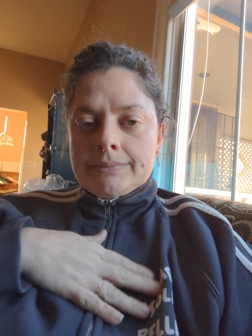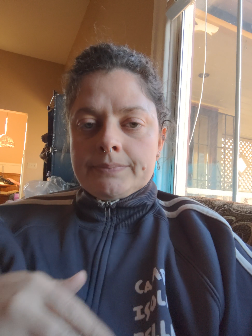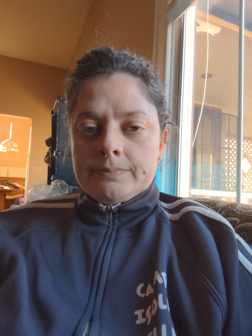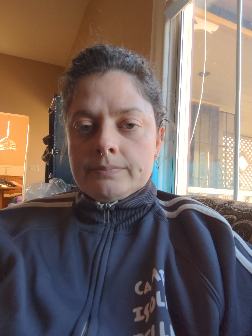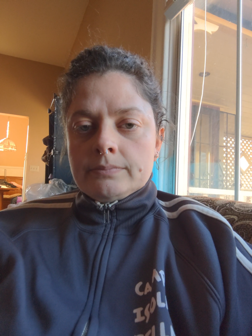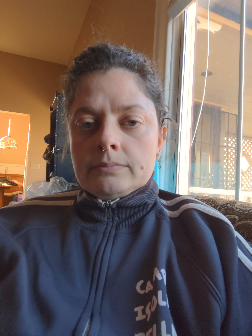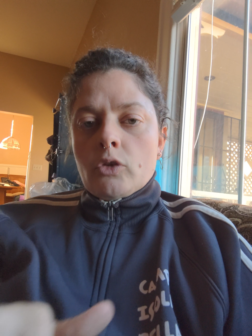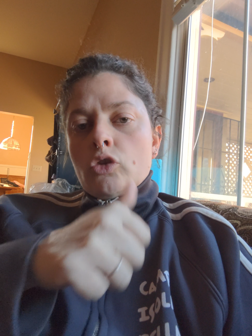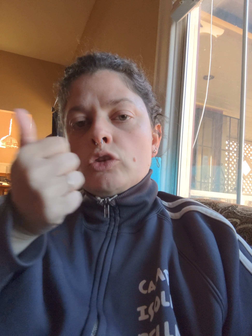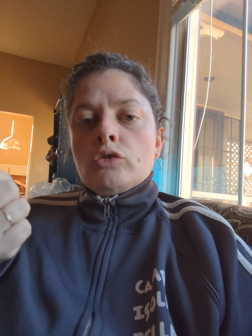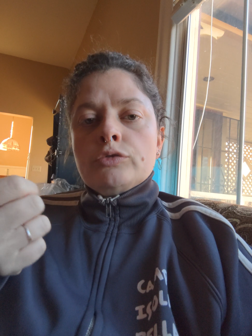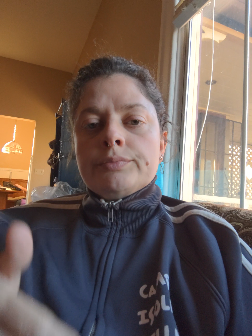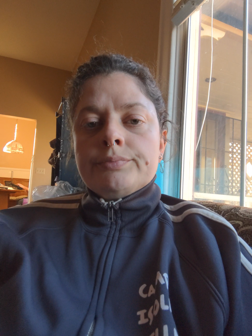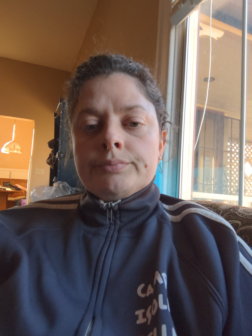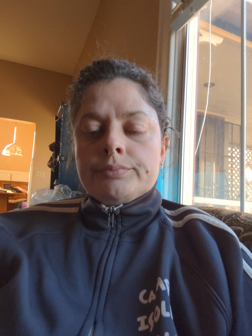another